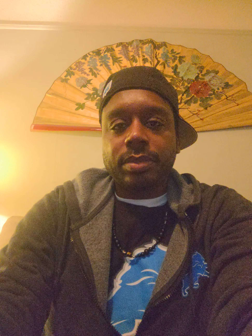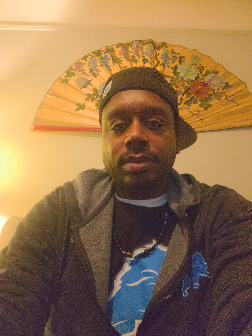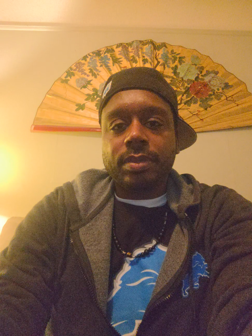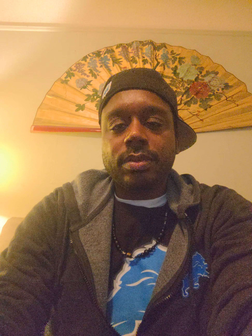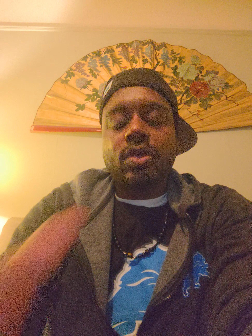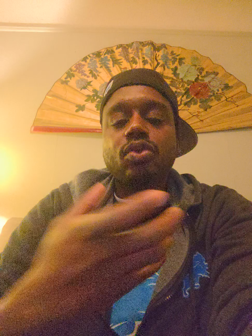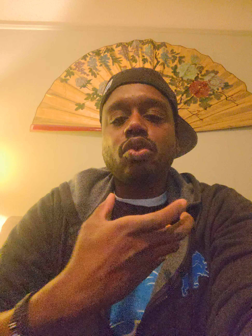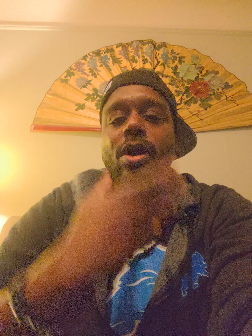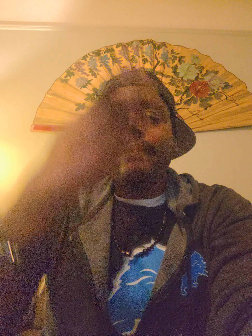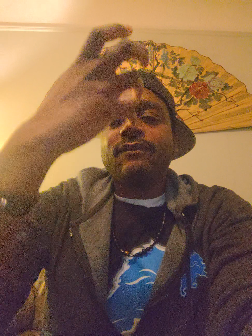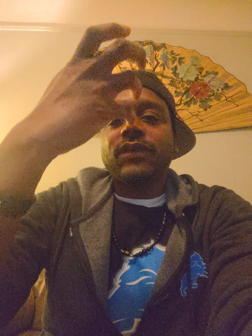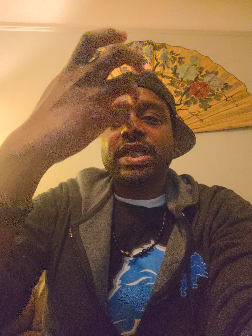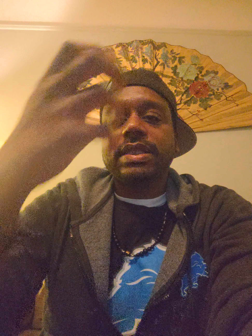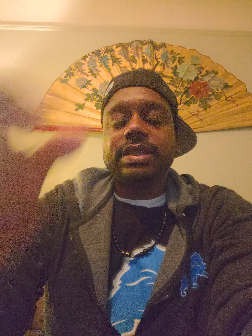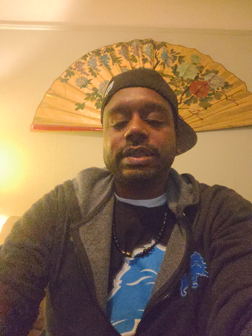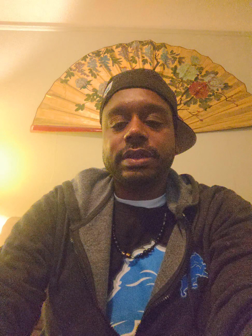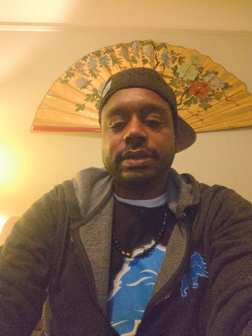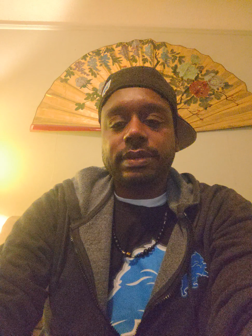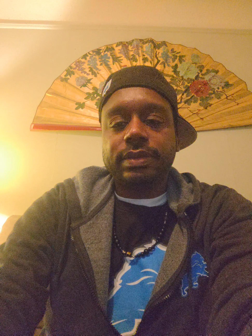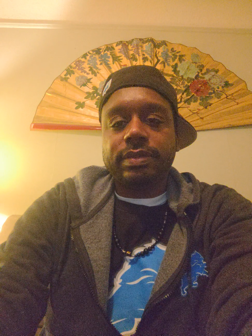giraffe